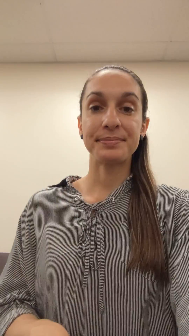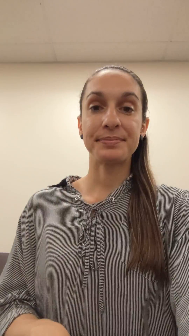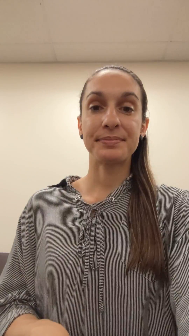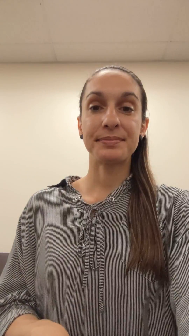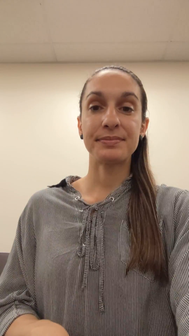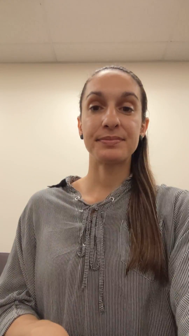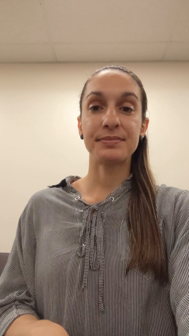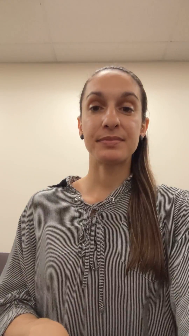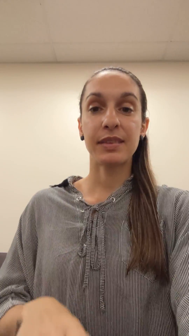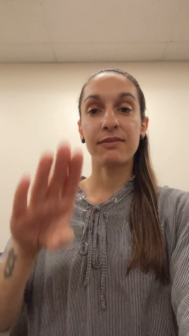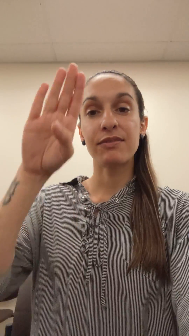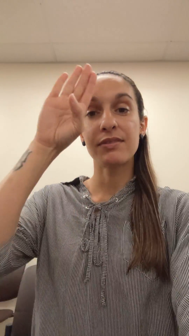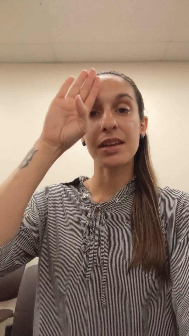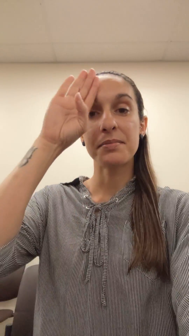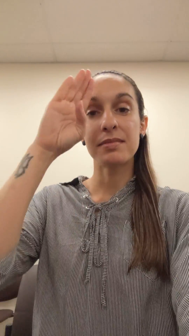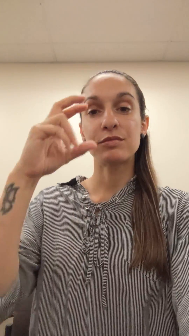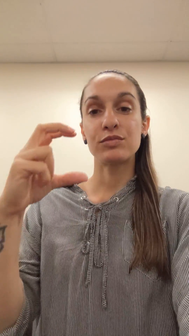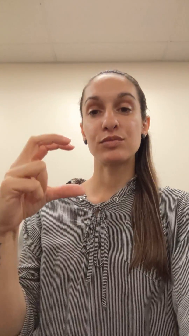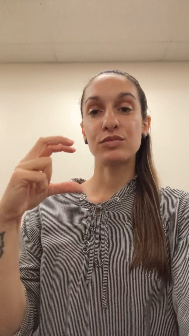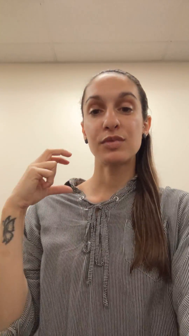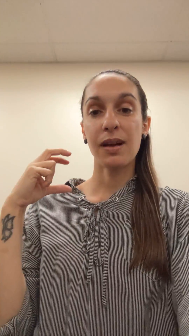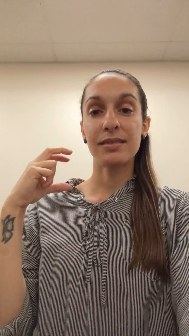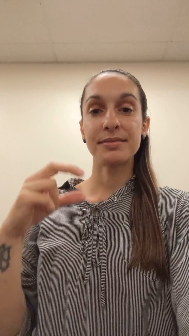fire truck